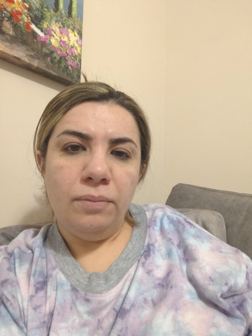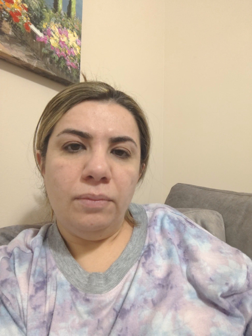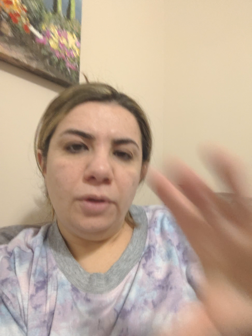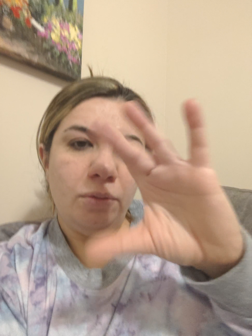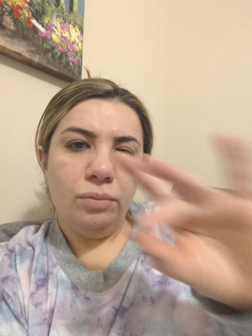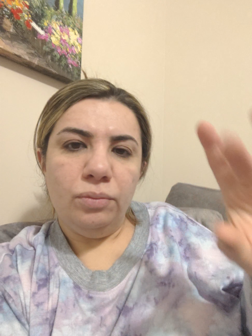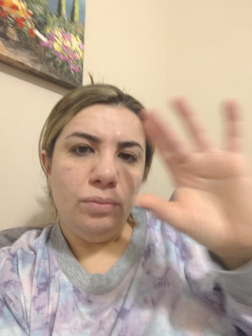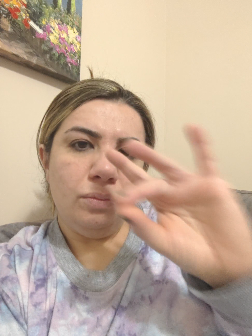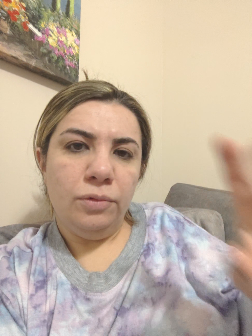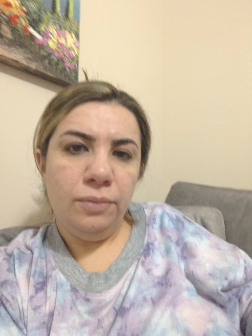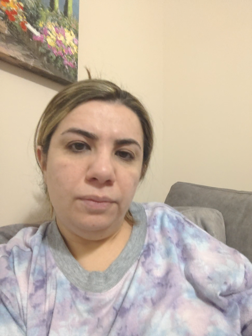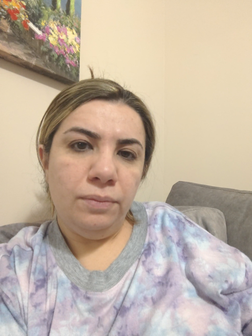story